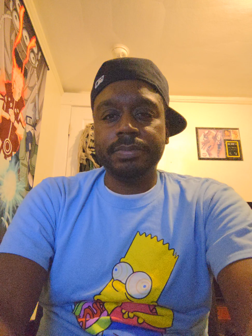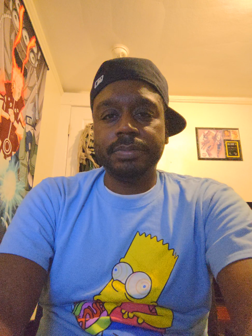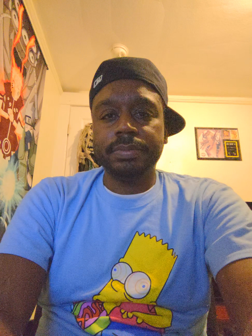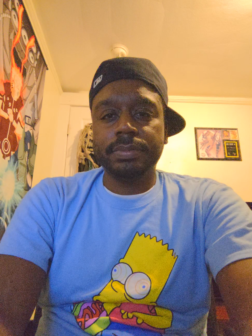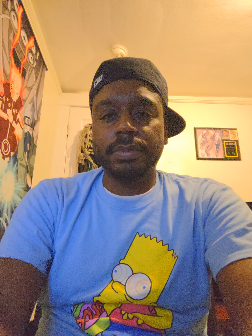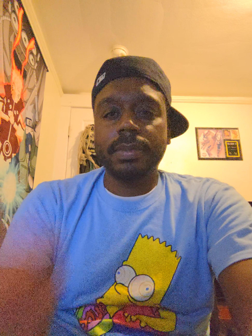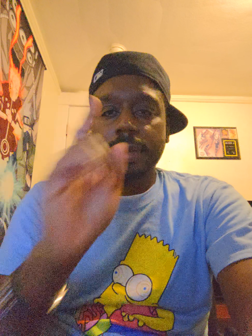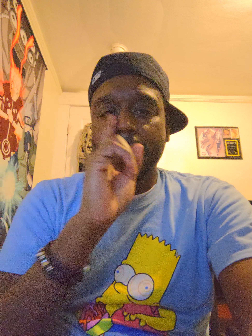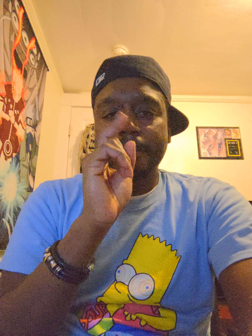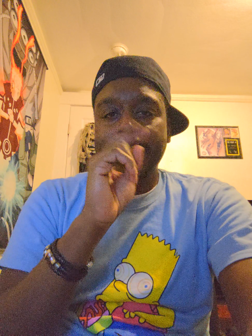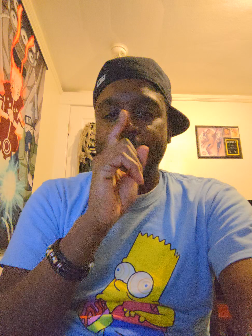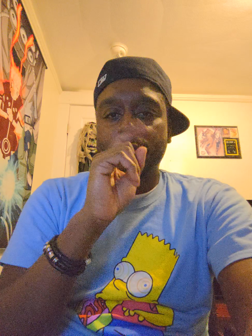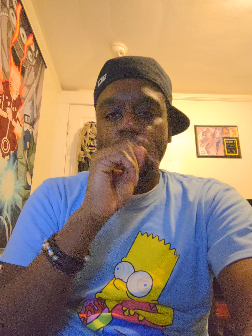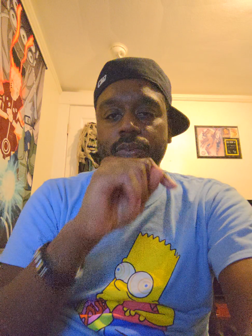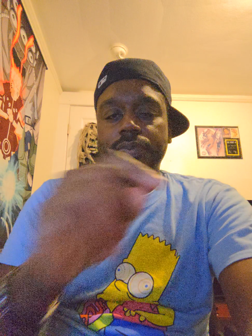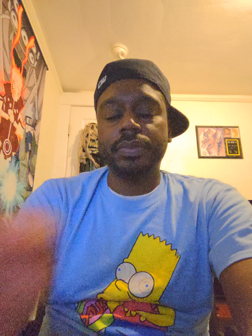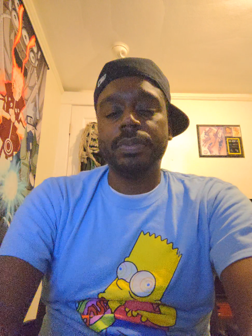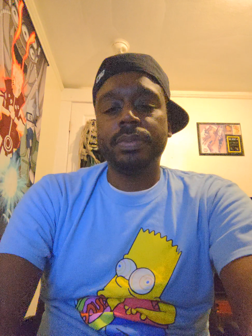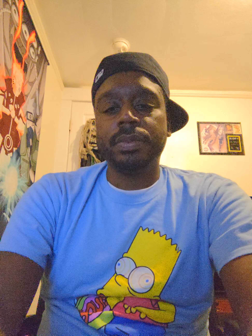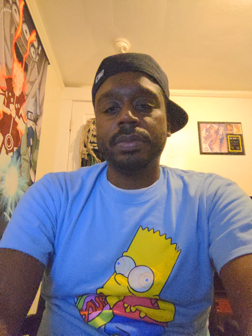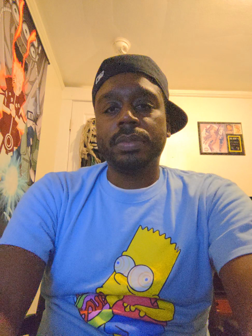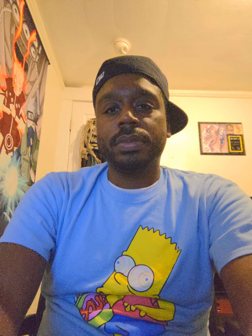mouse